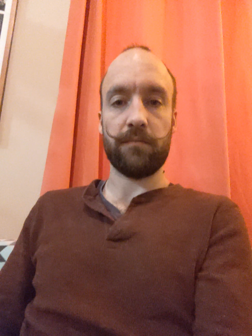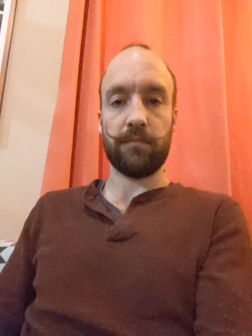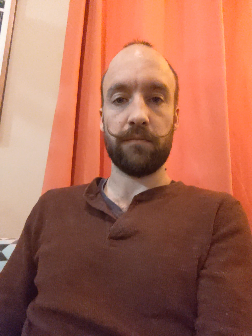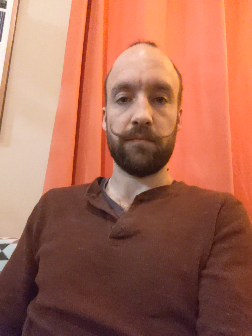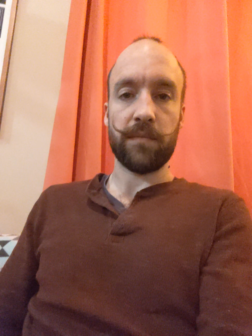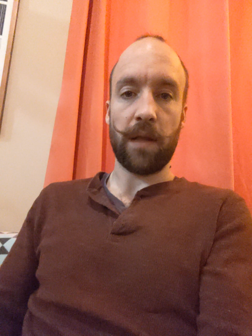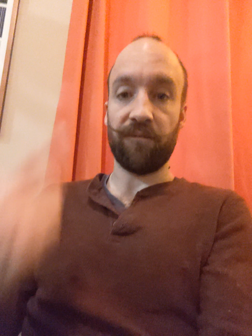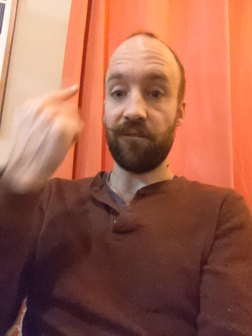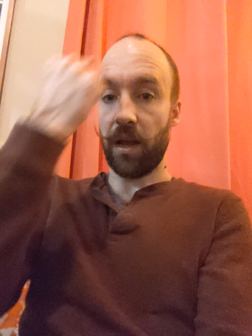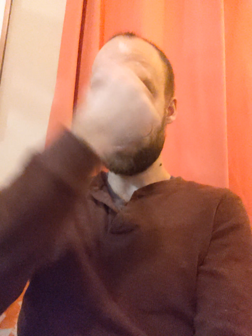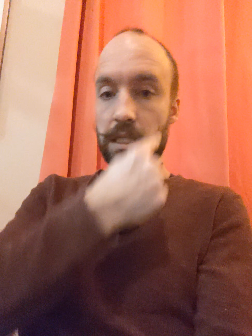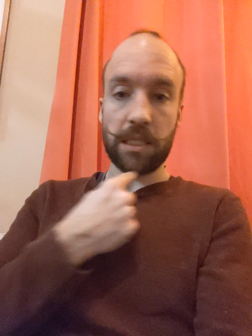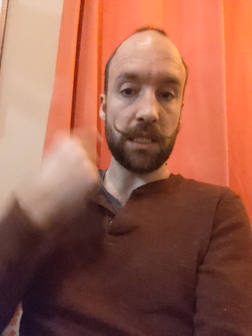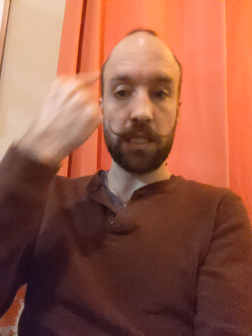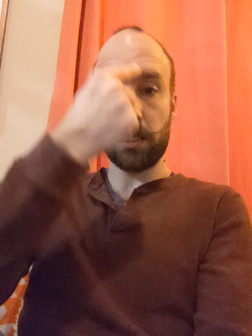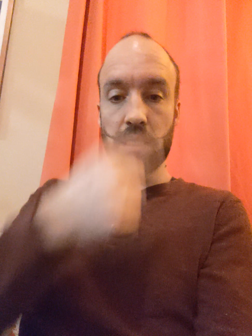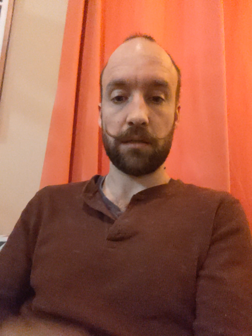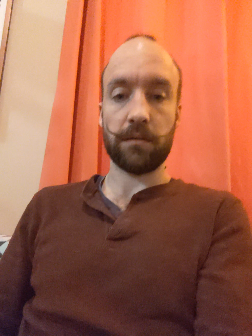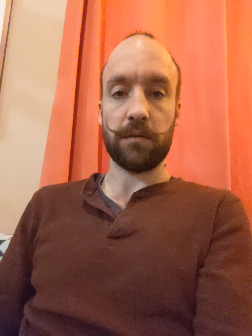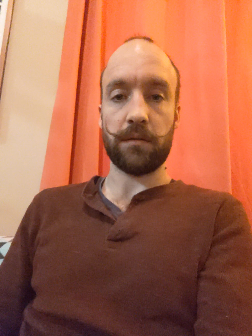face